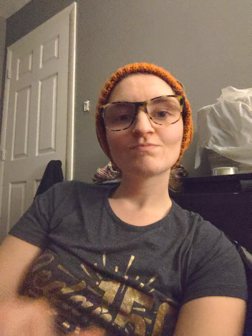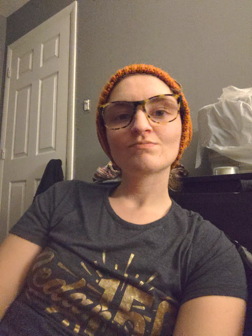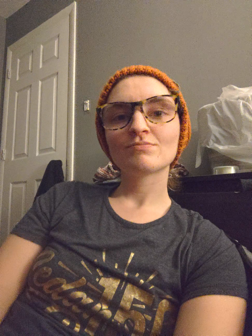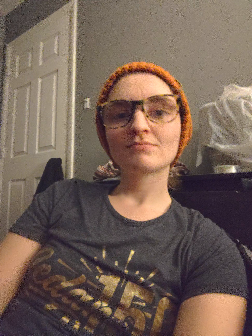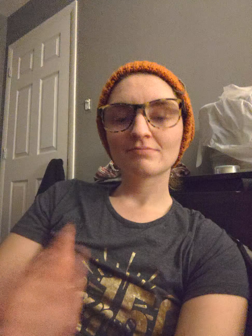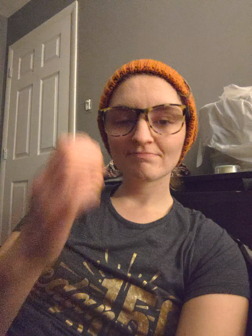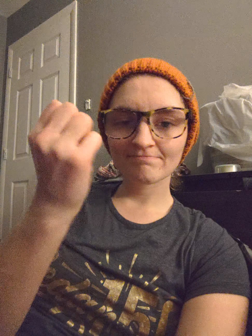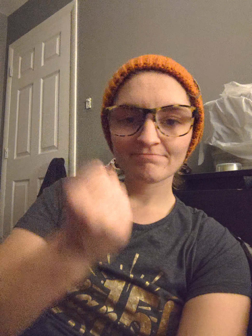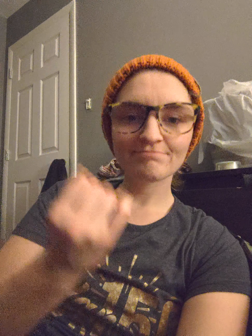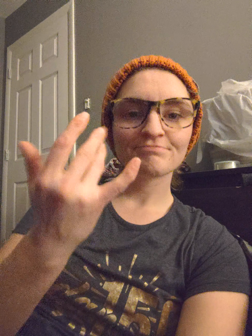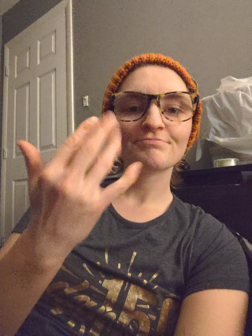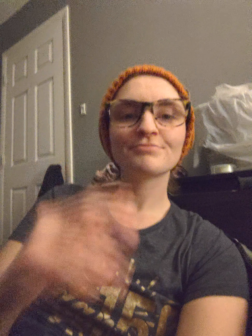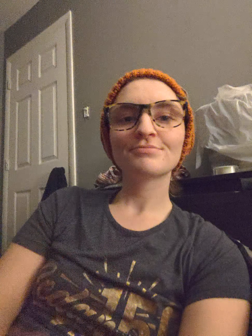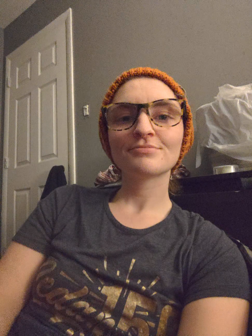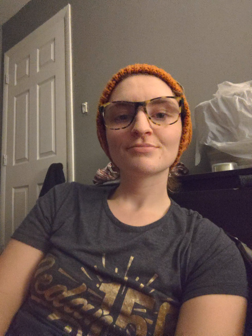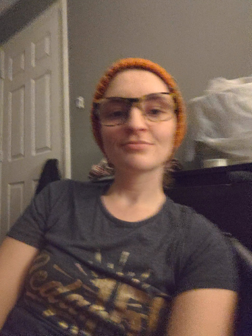mitten